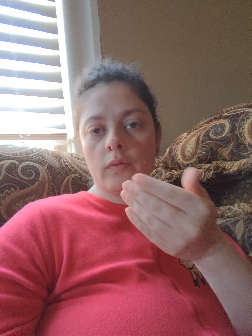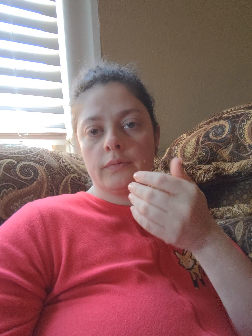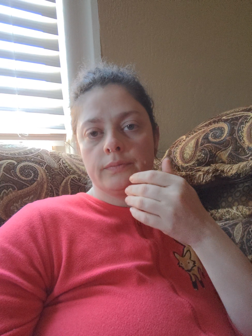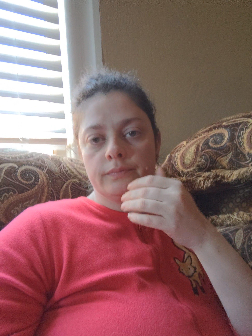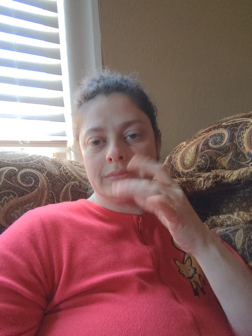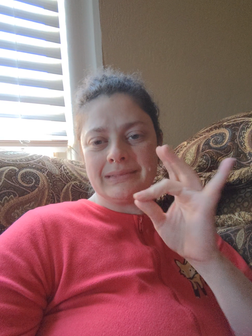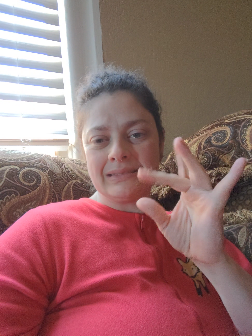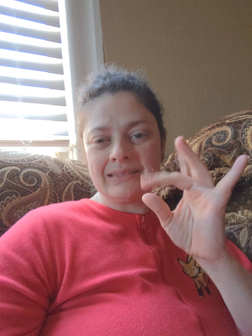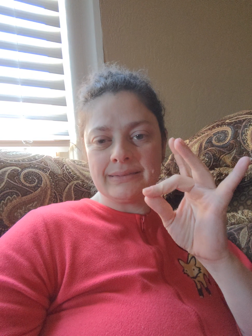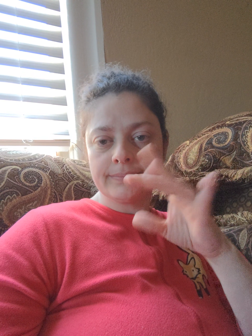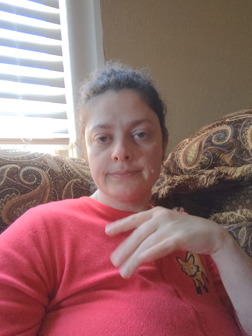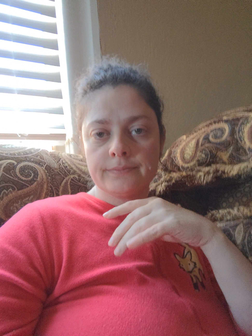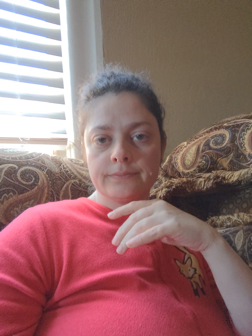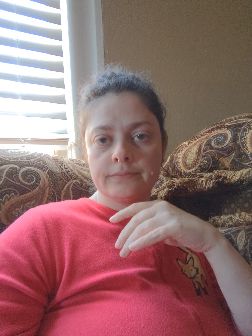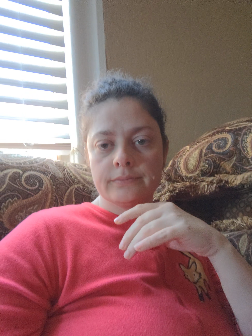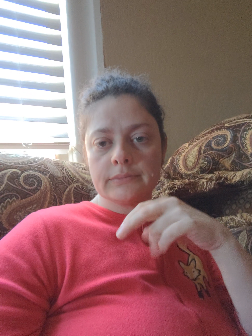sticky